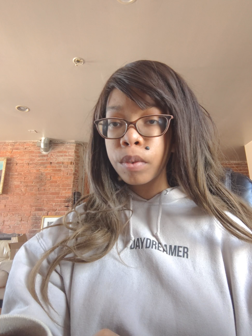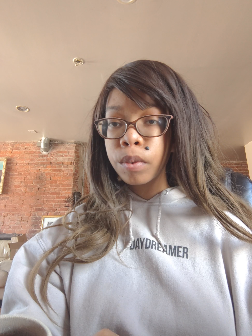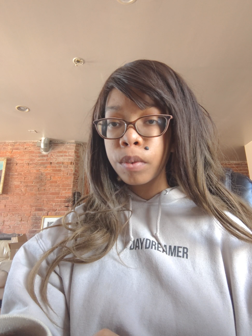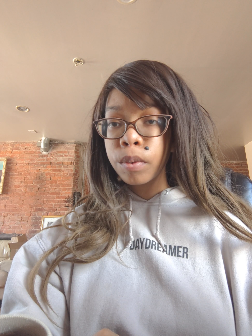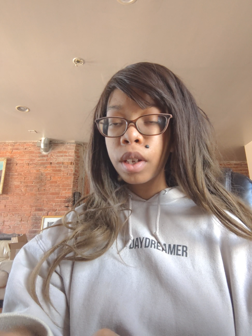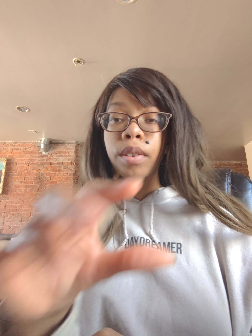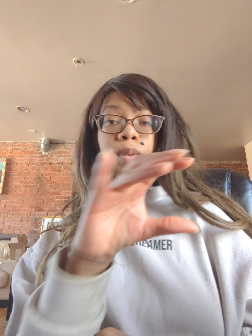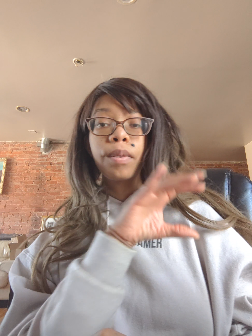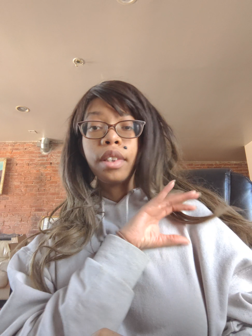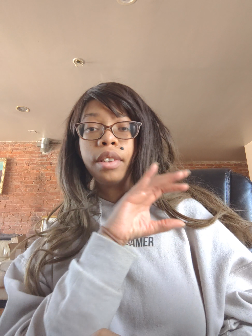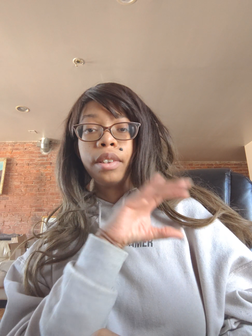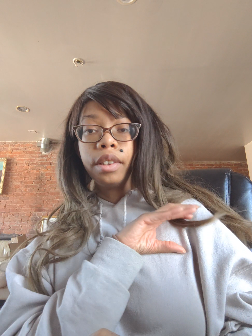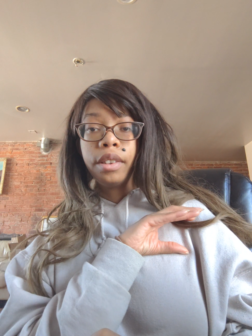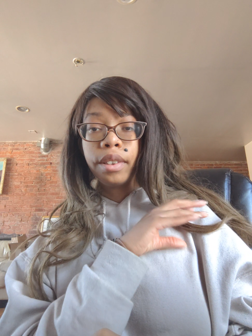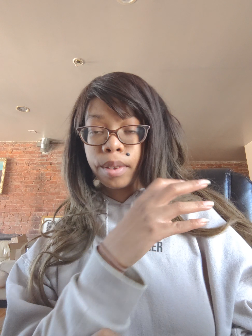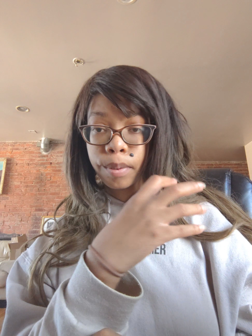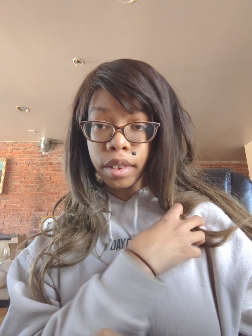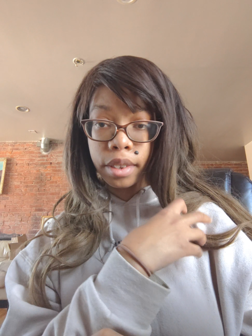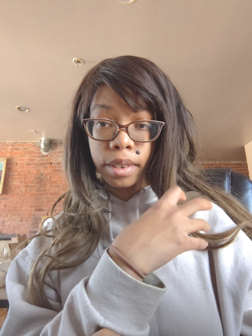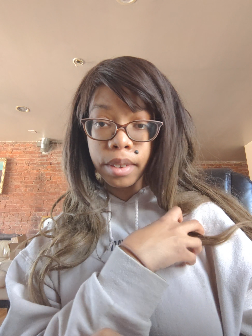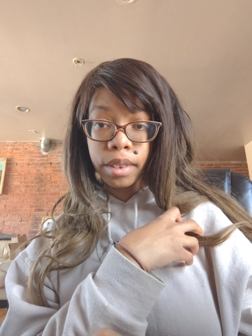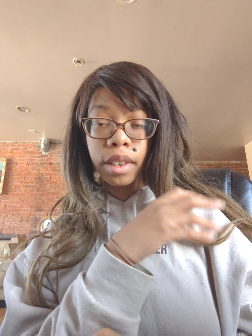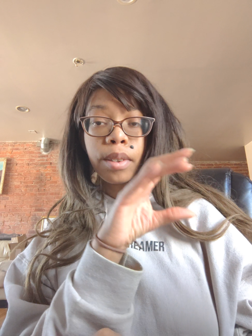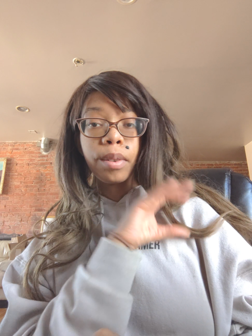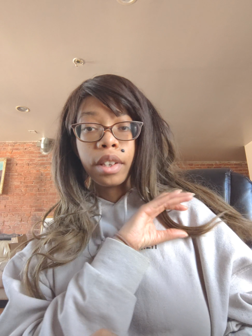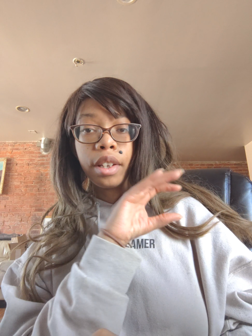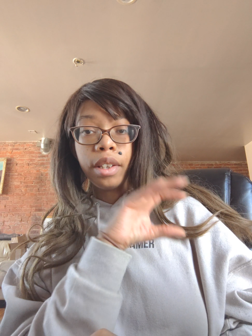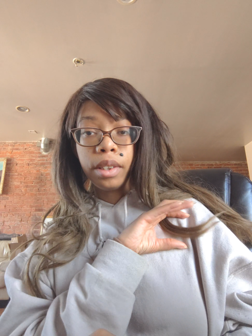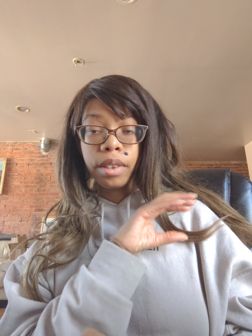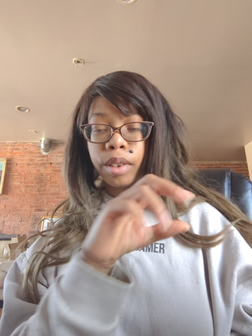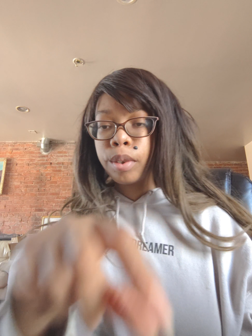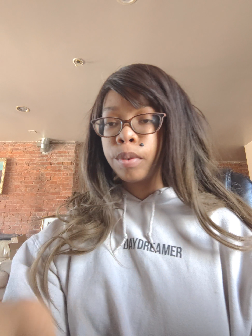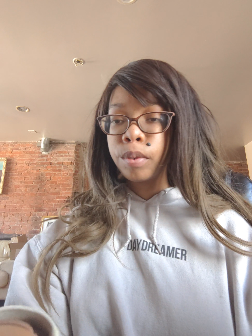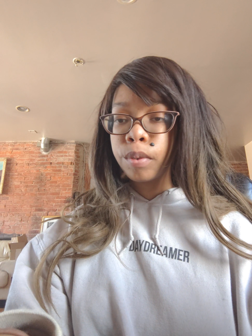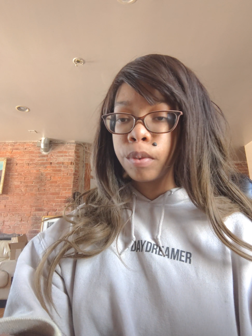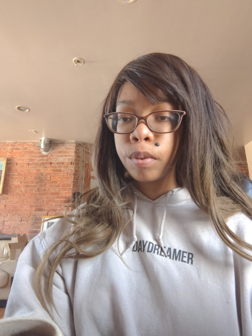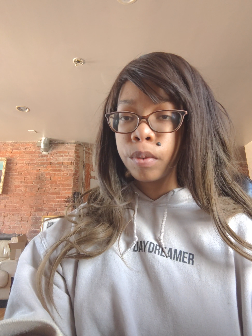police